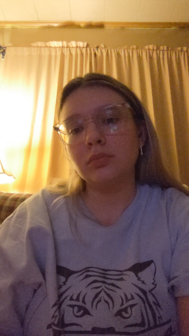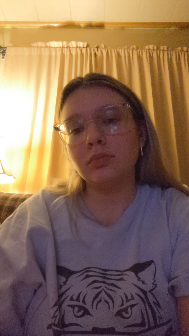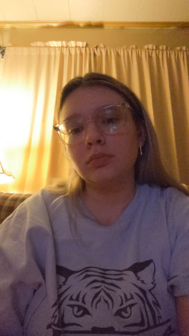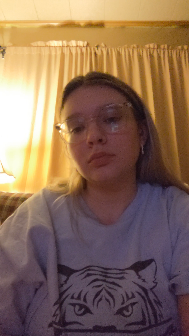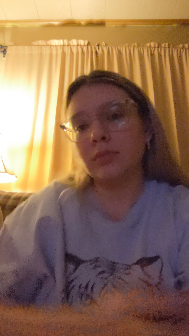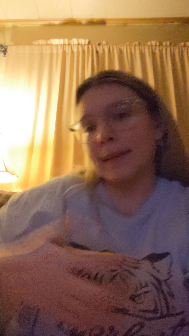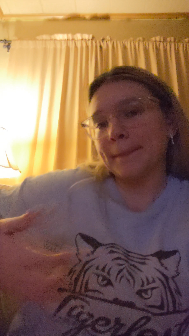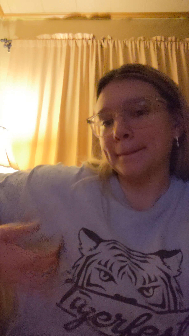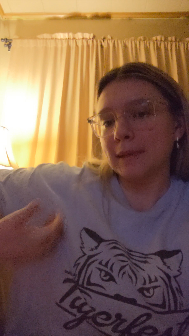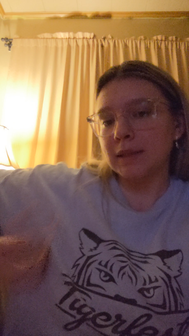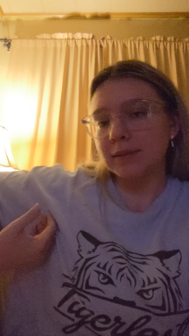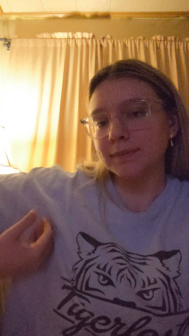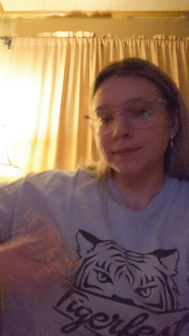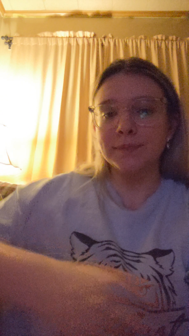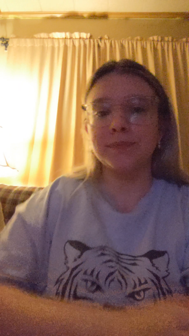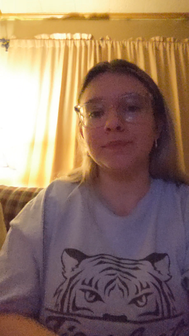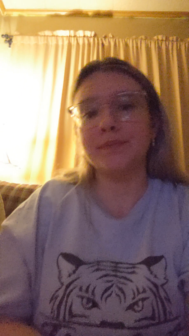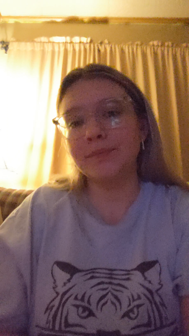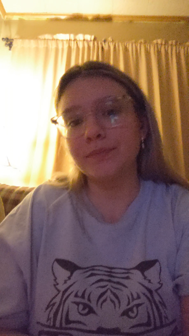monkey